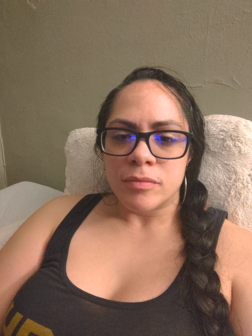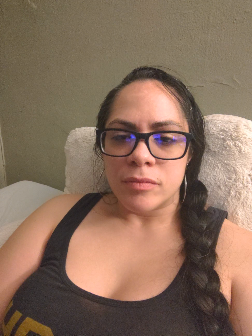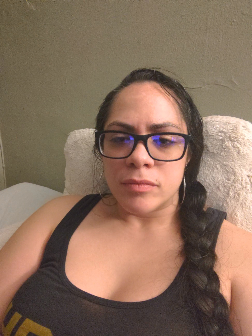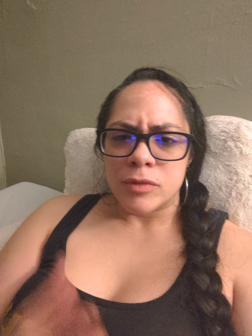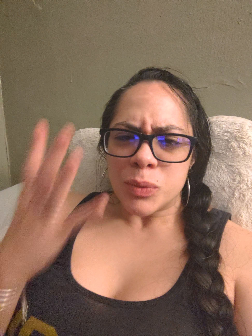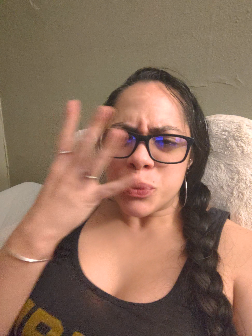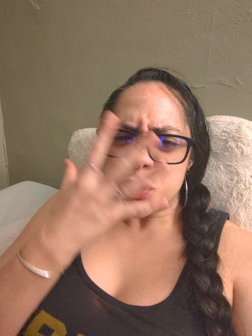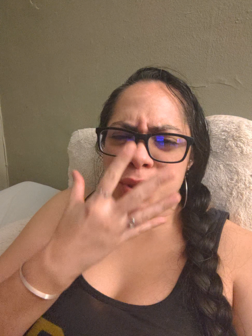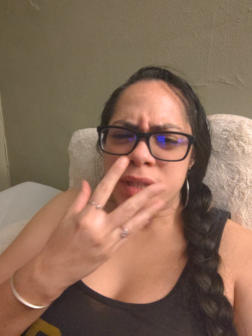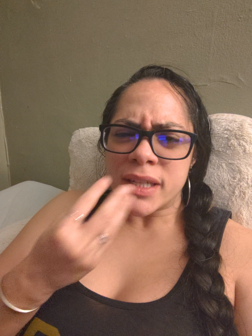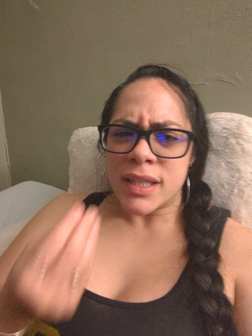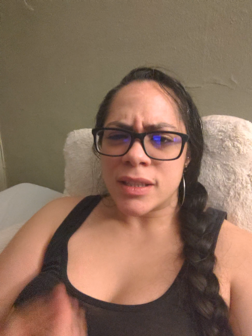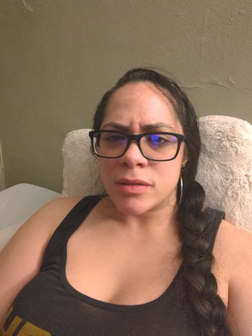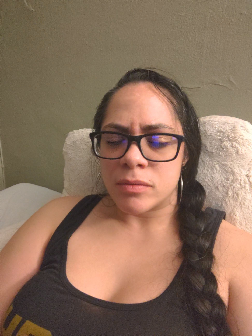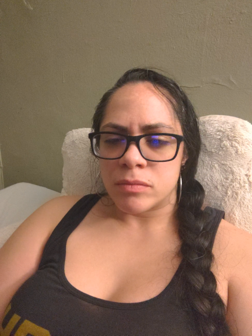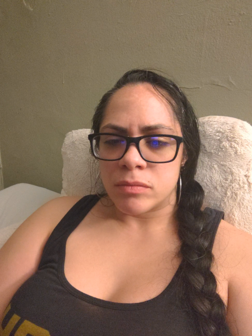pretty